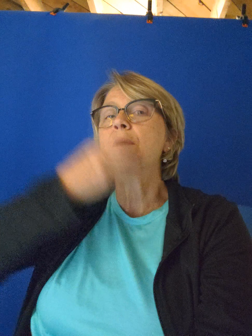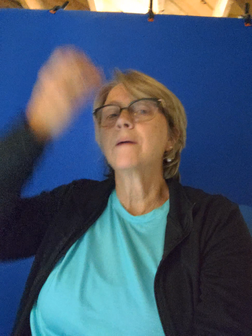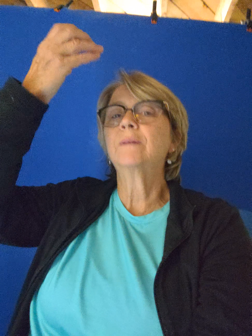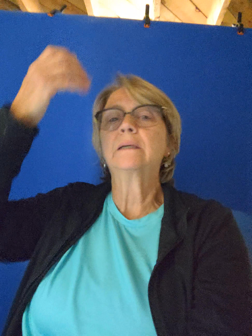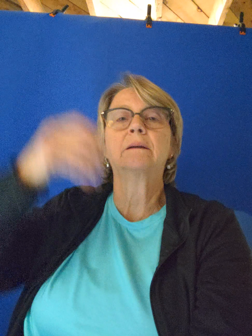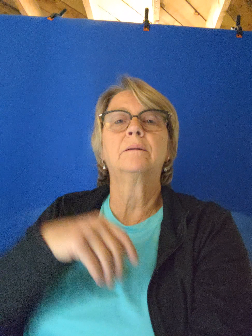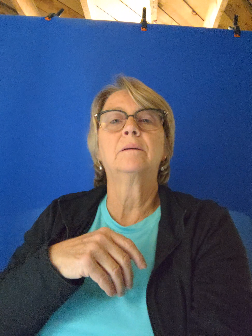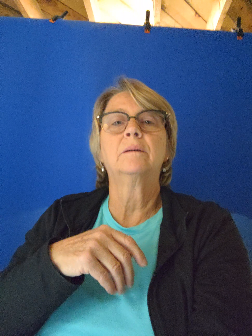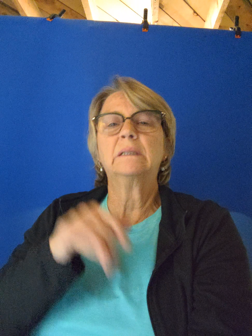giraffe